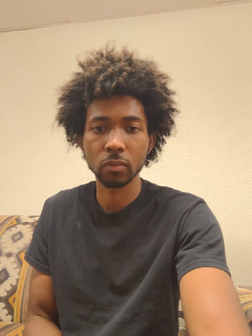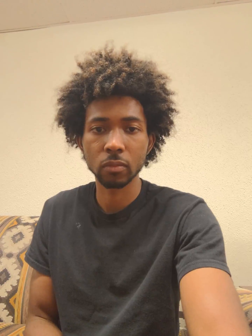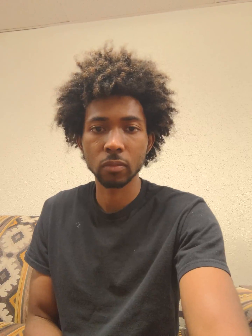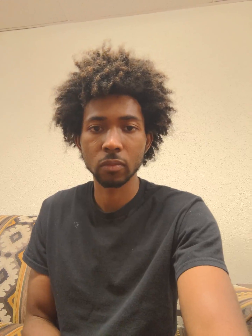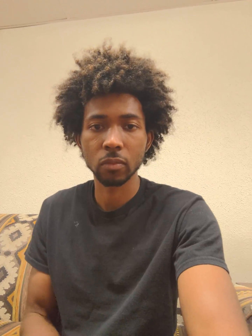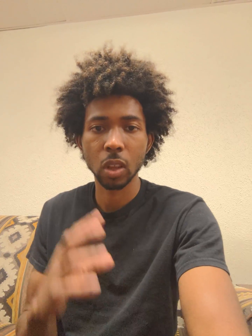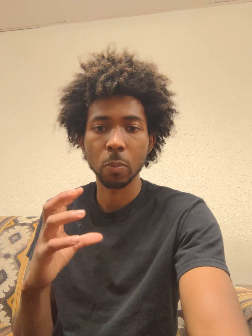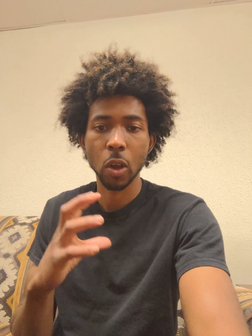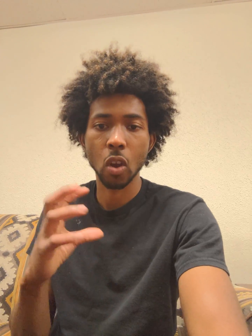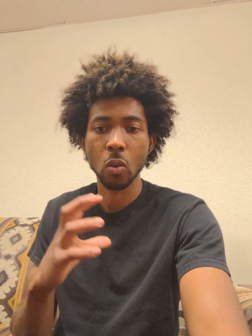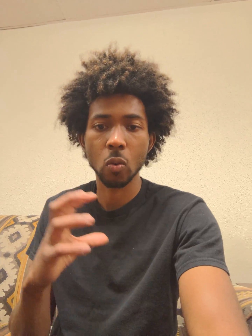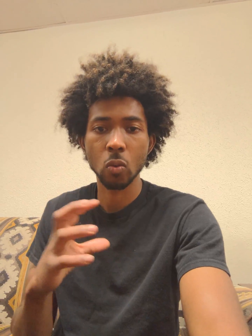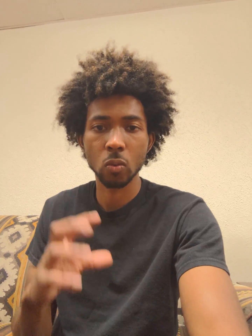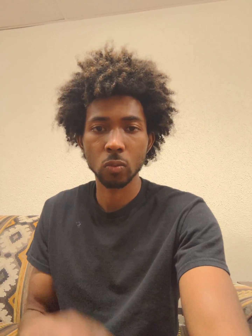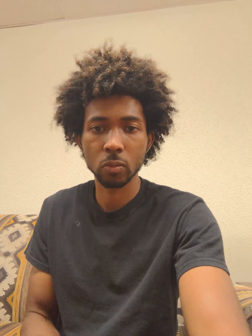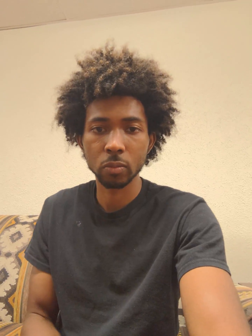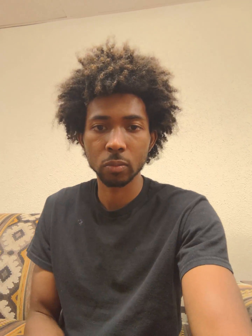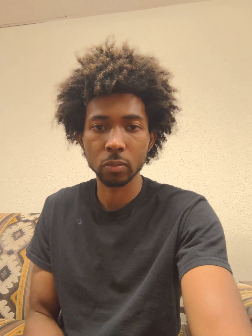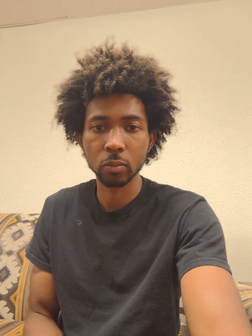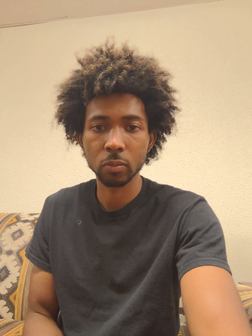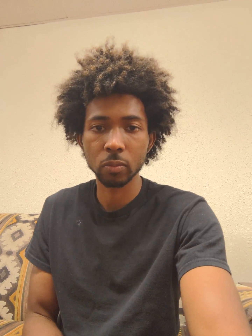ball